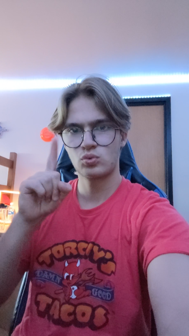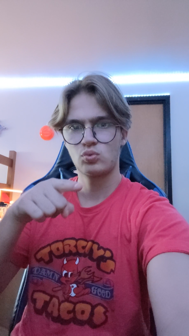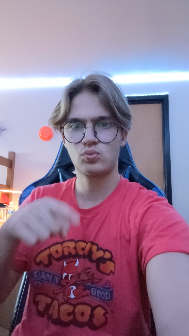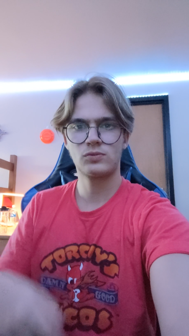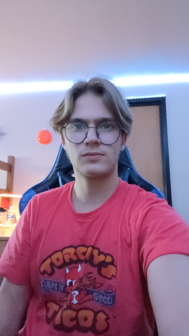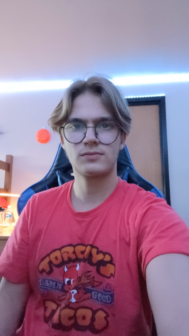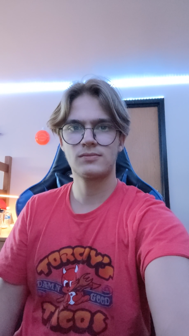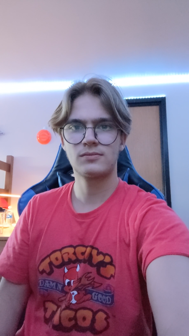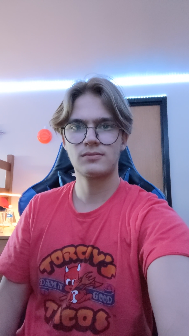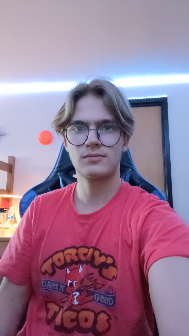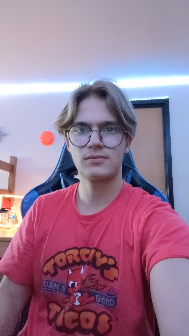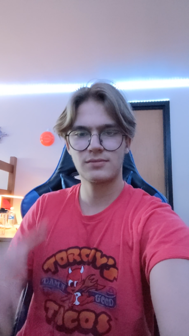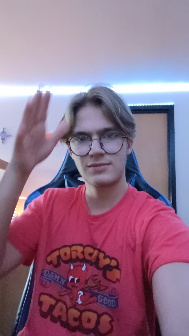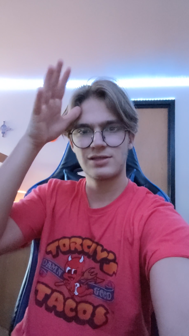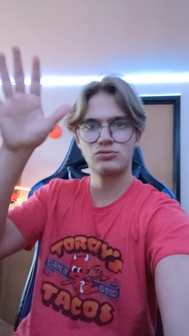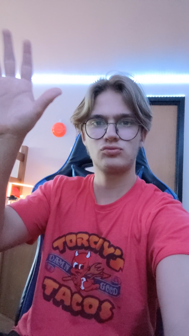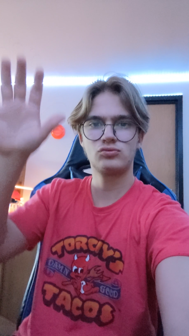deer